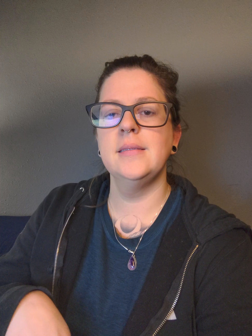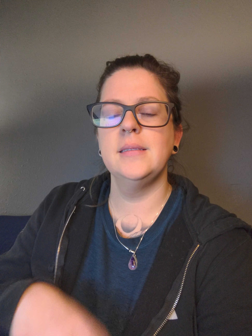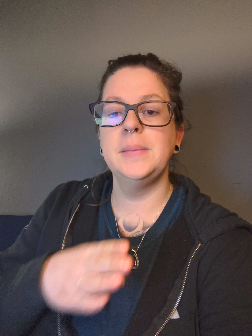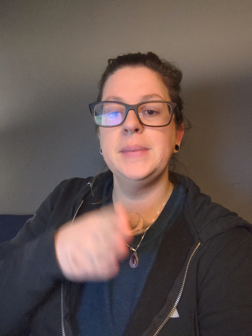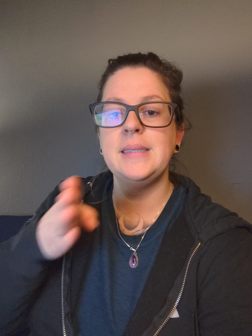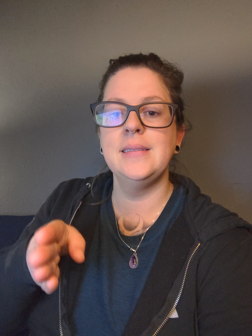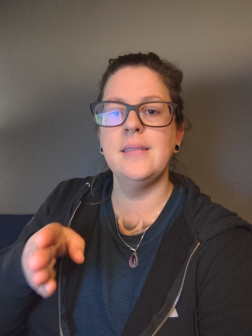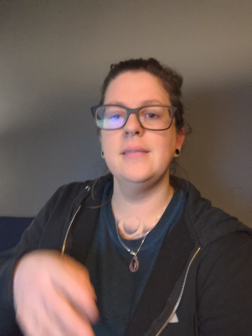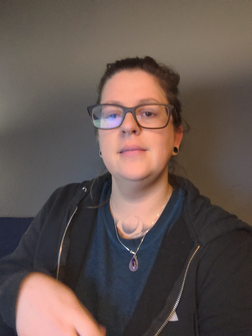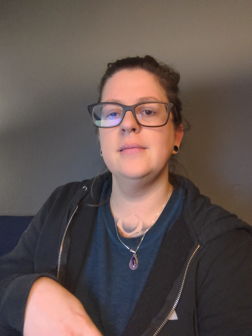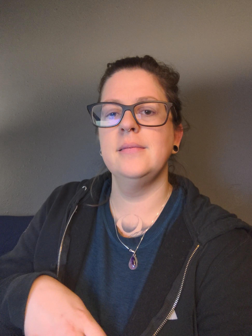beside